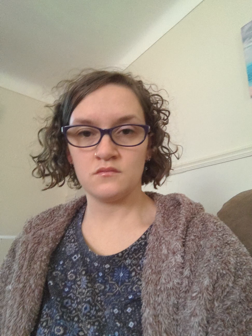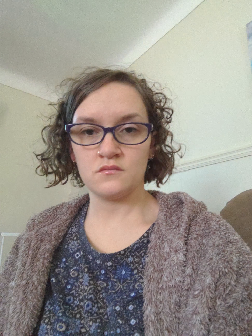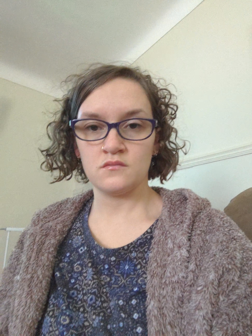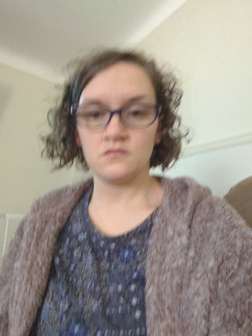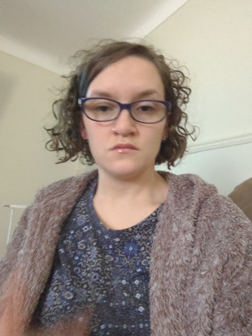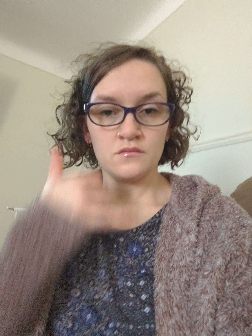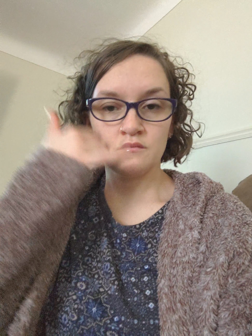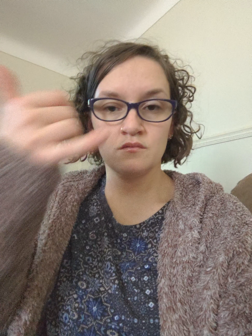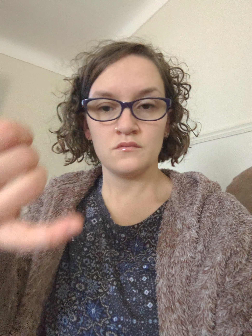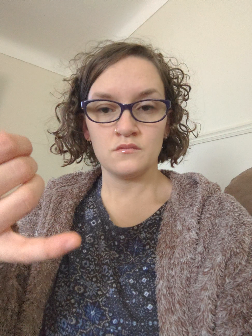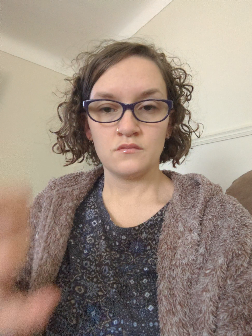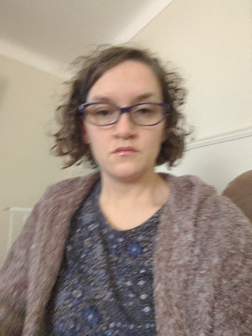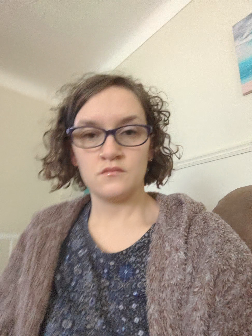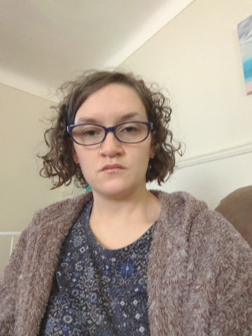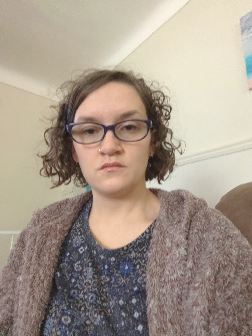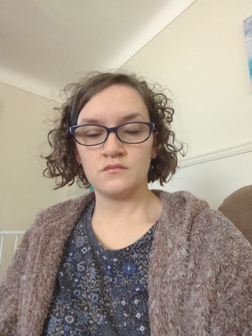call on the phone